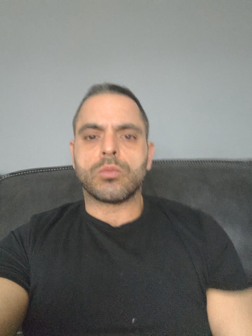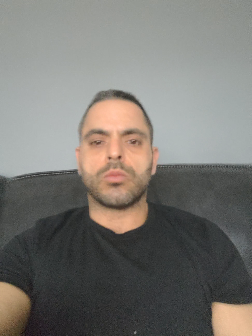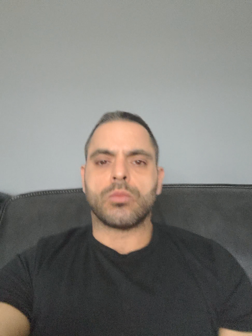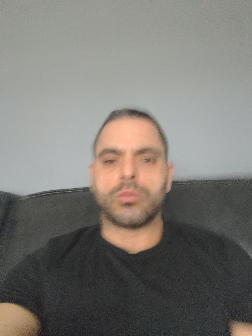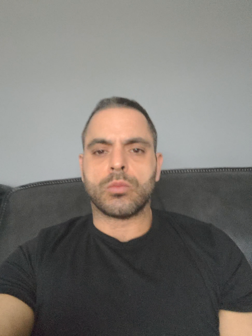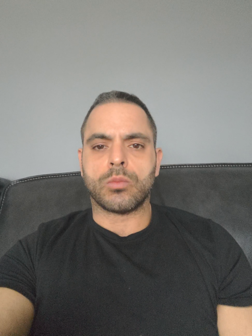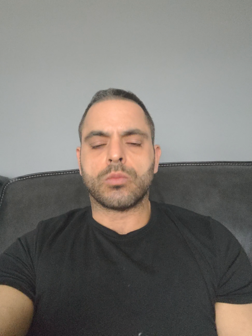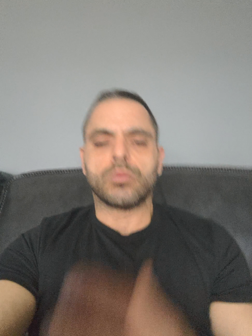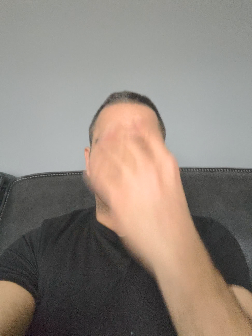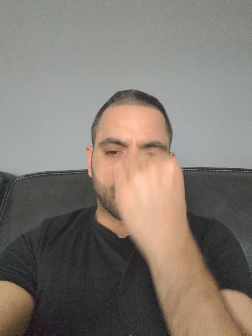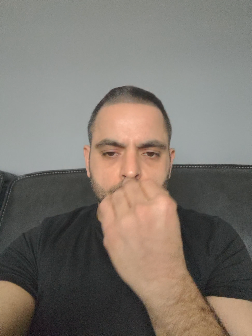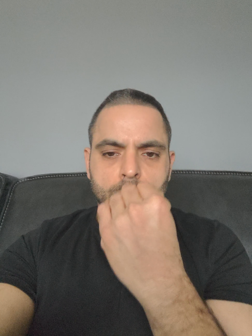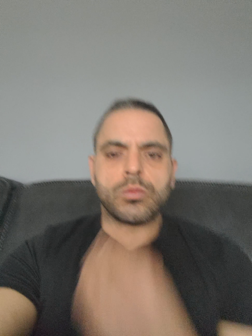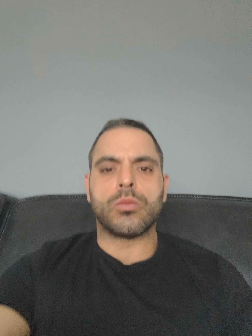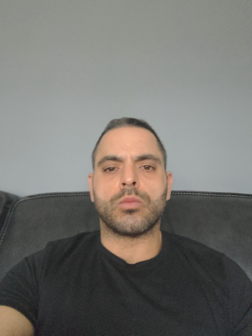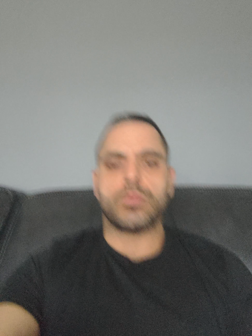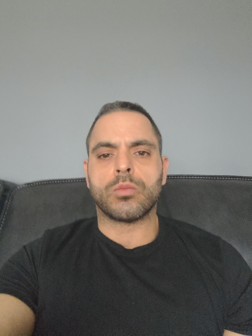sleepy